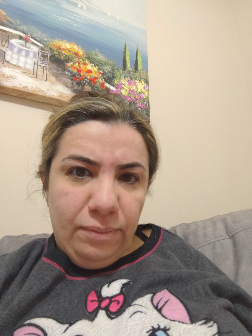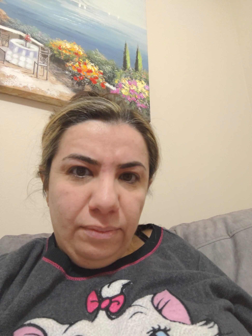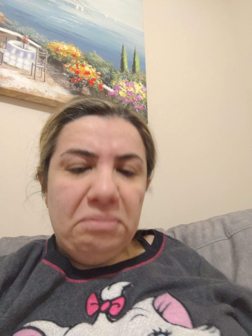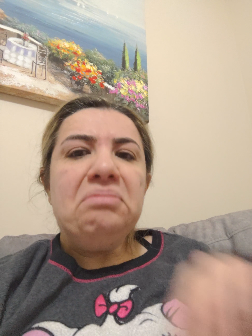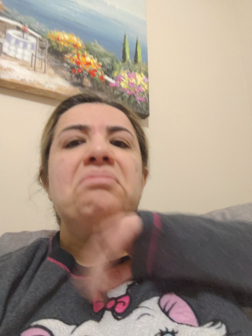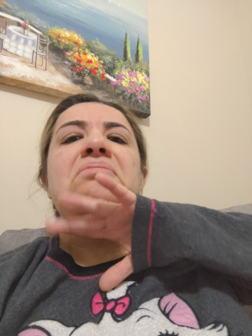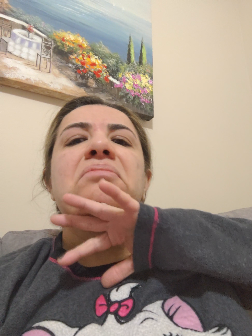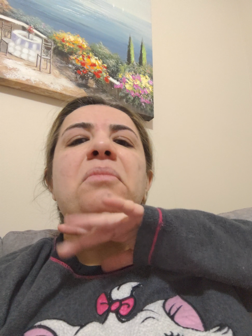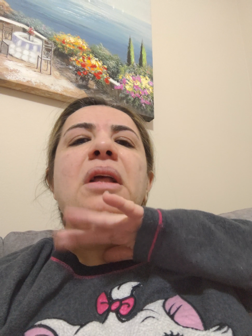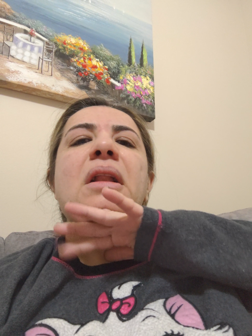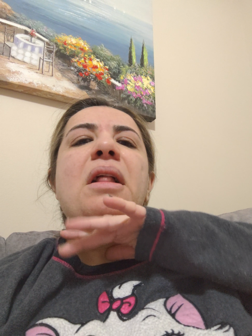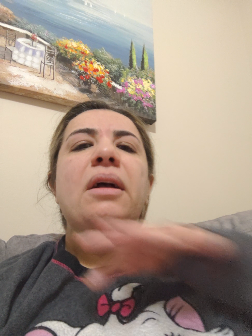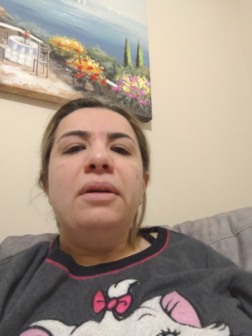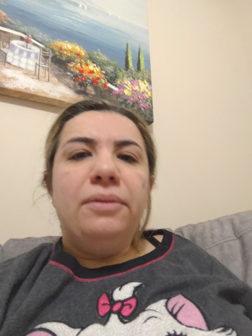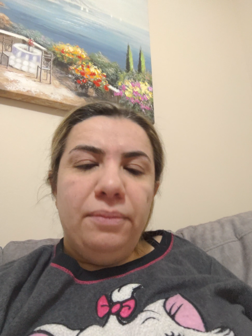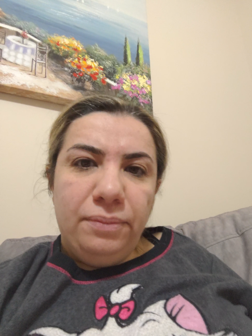dirty